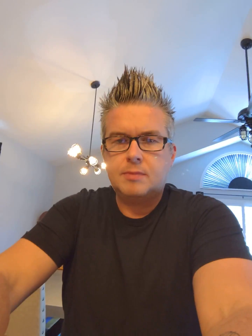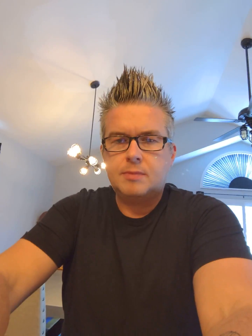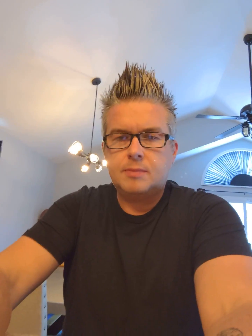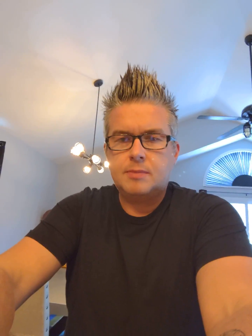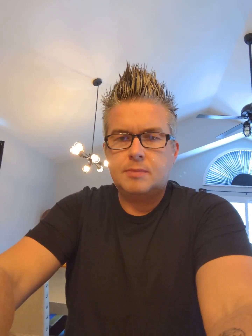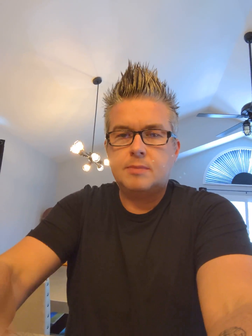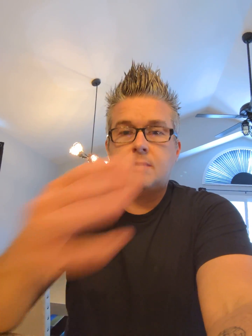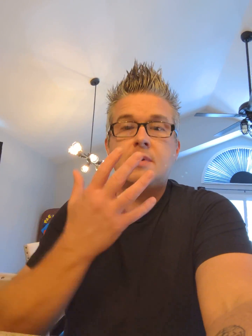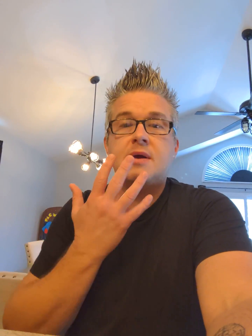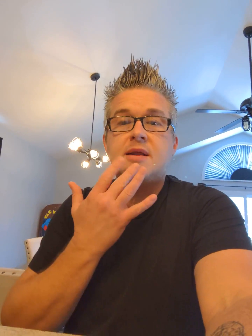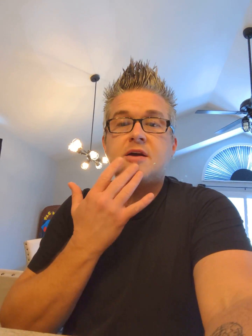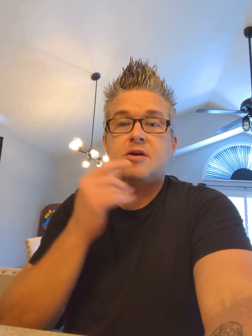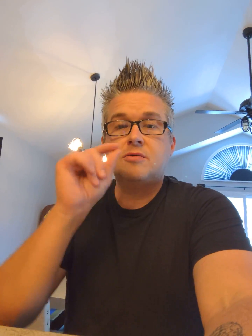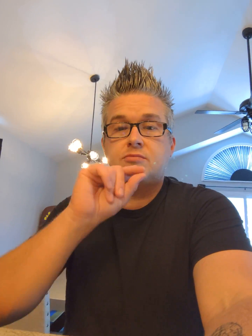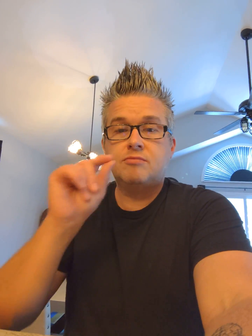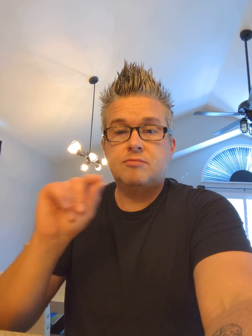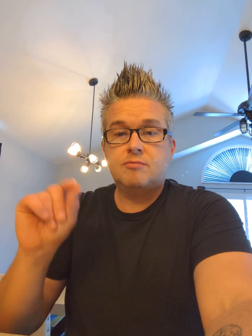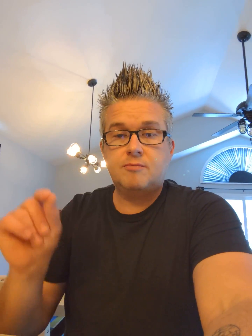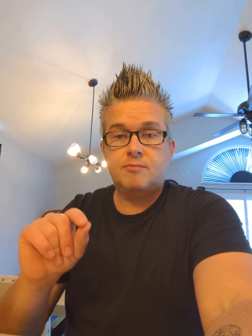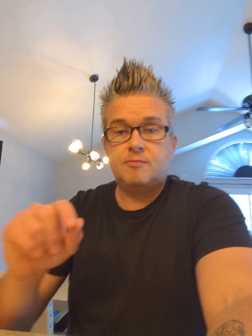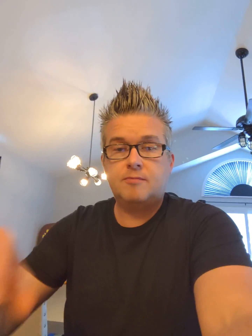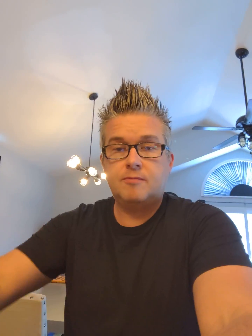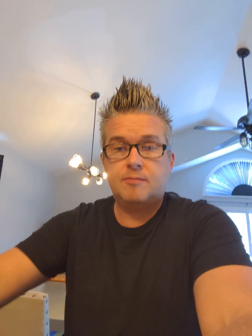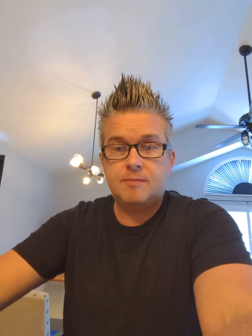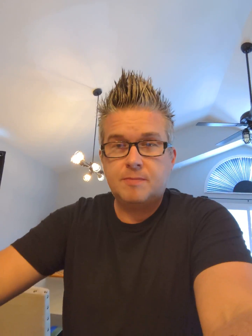crayon